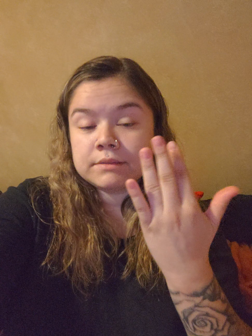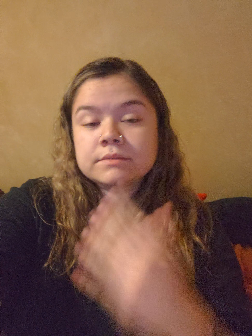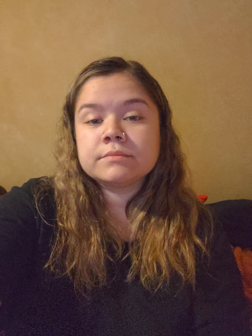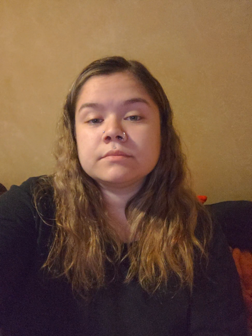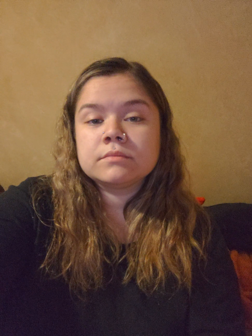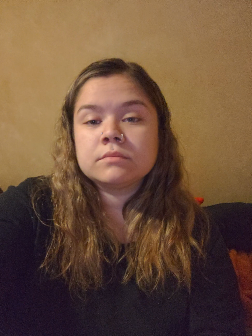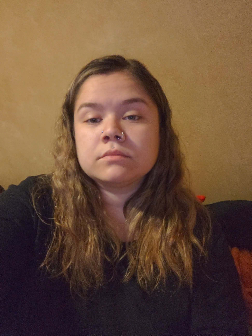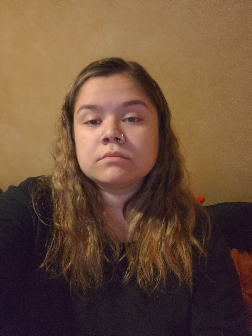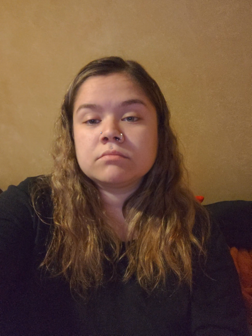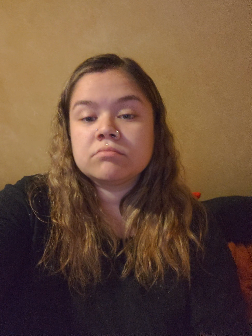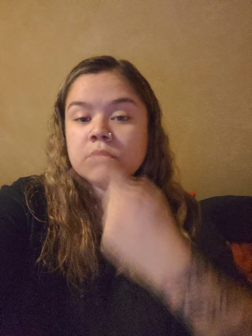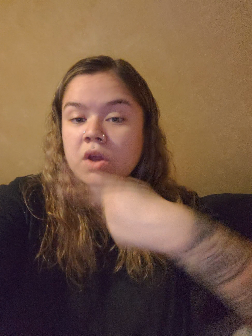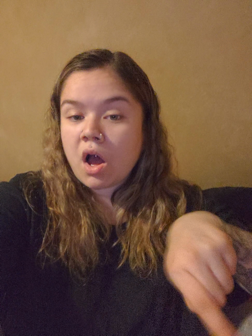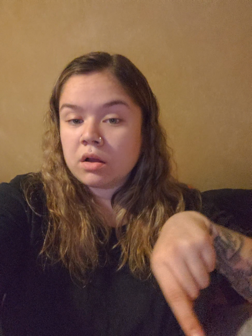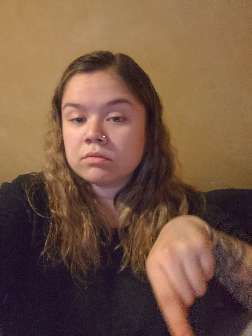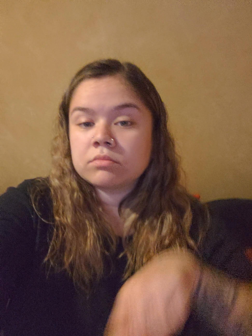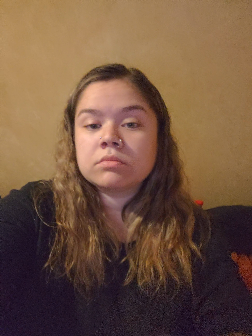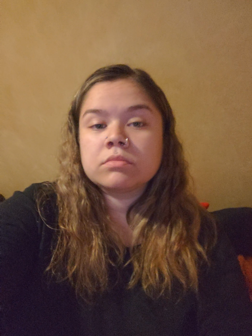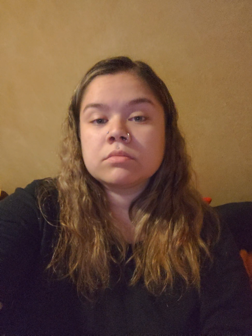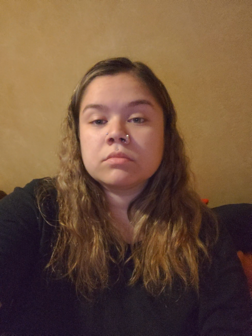cut